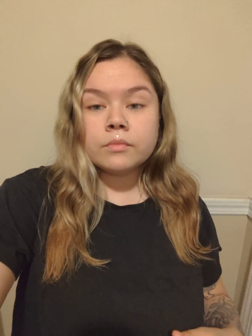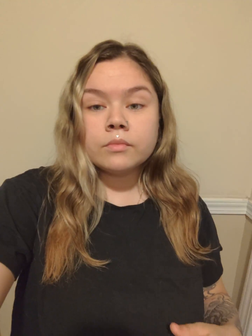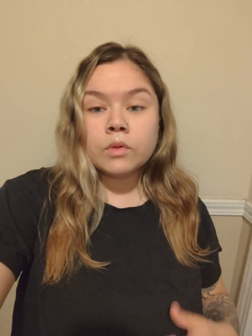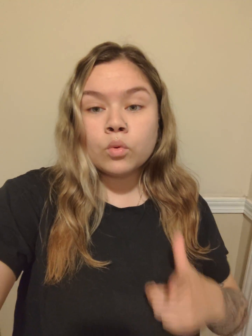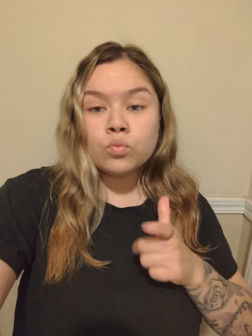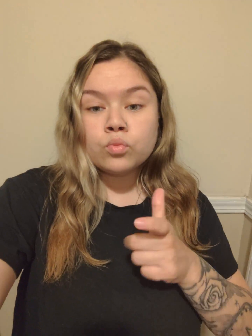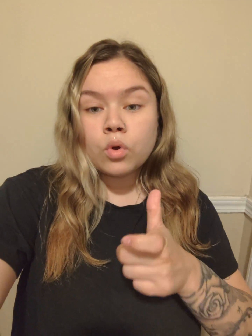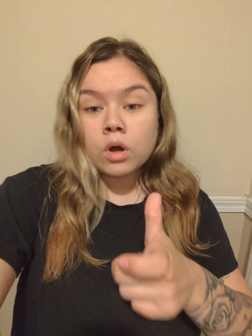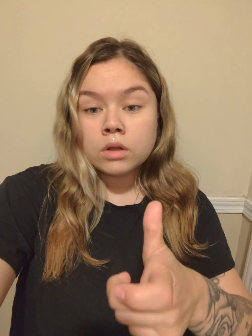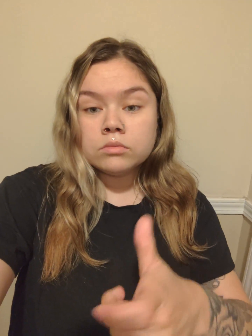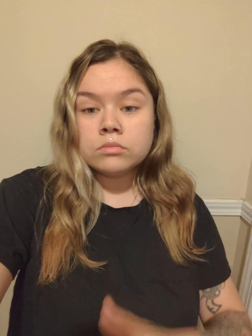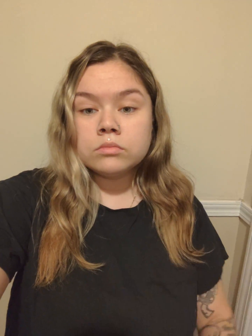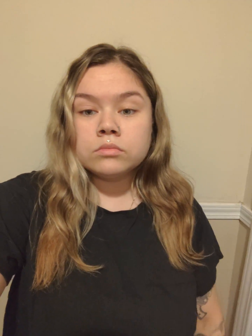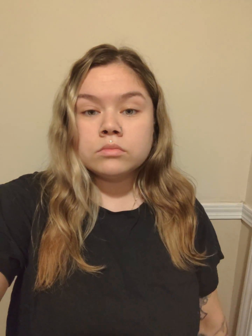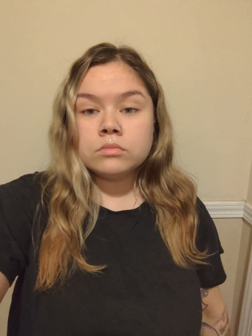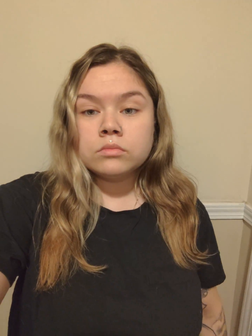run